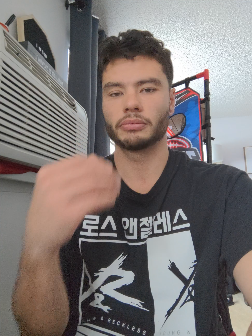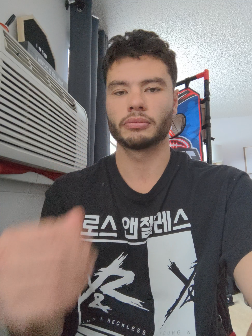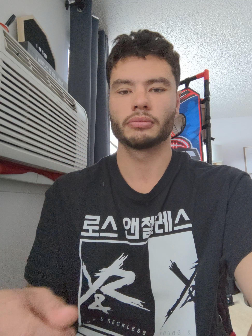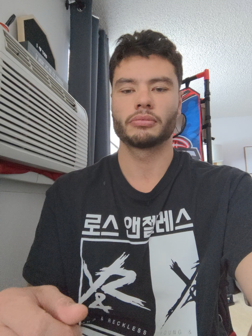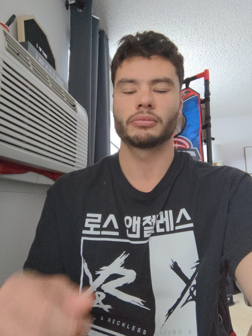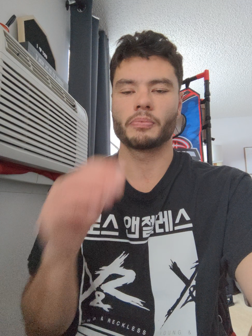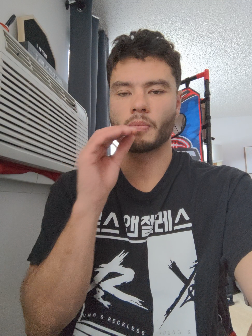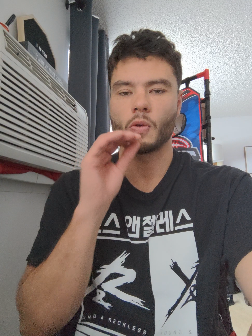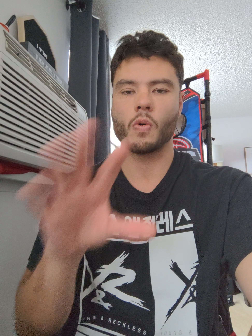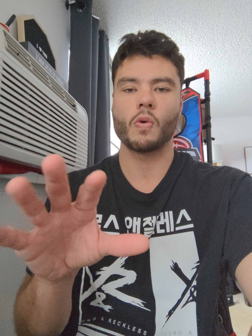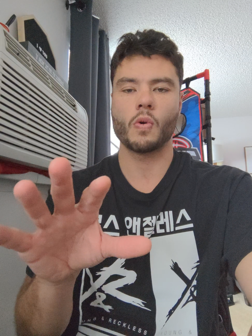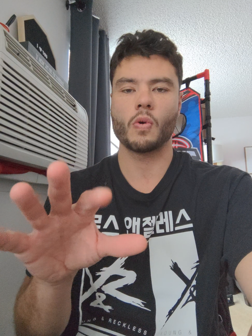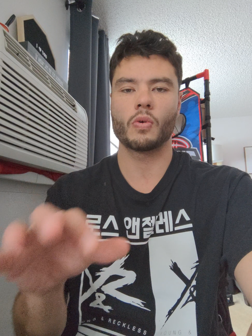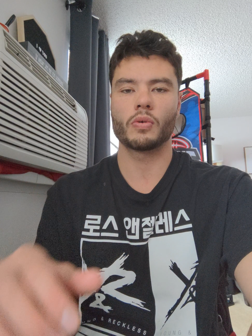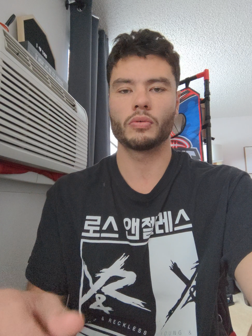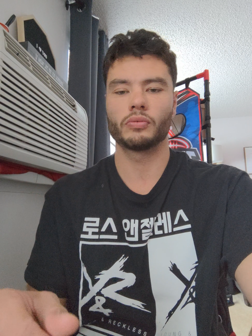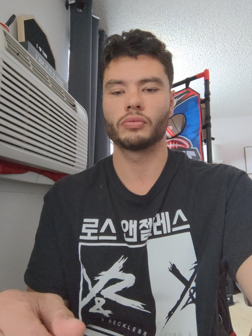blow